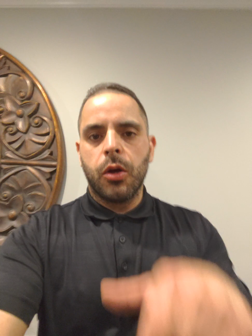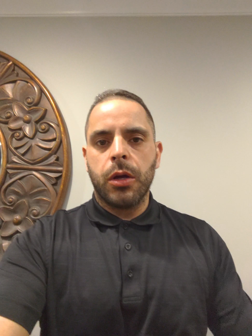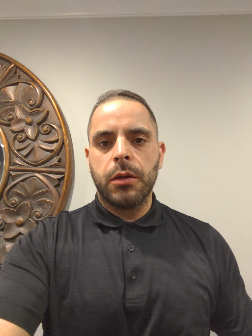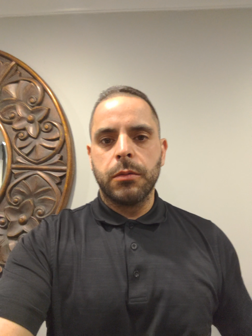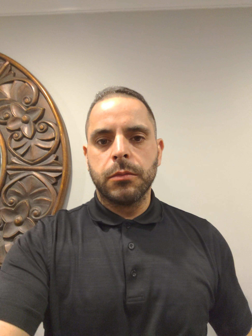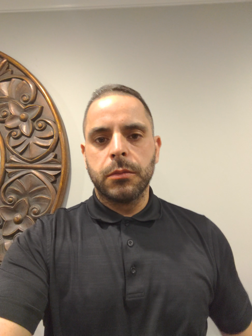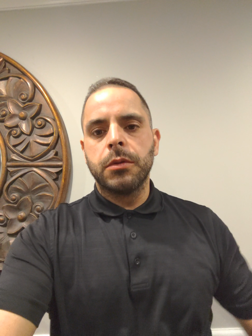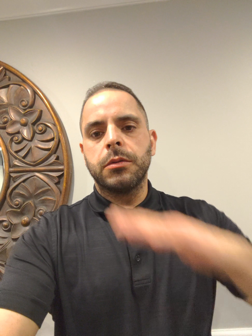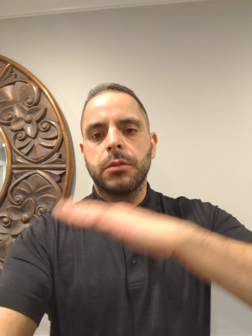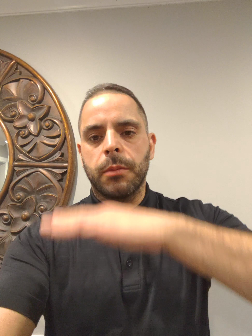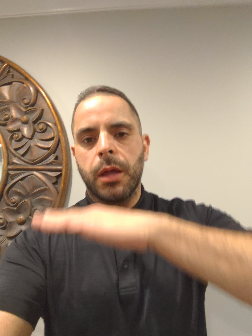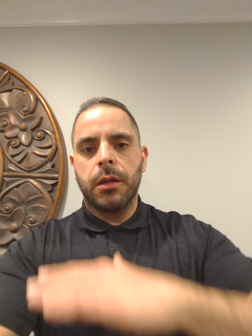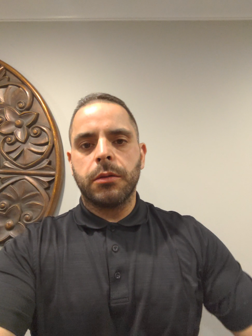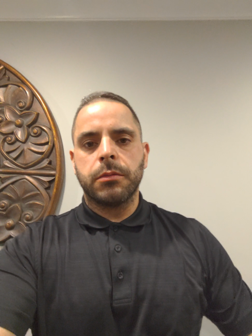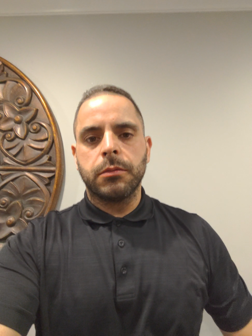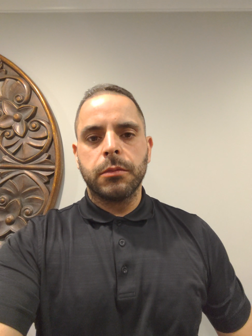table